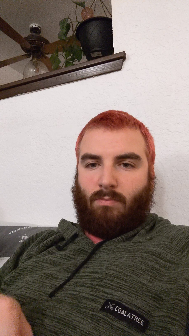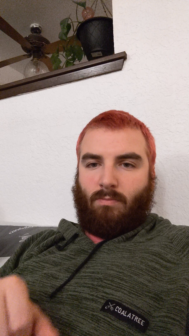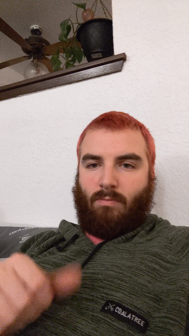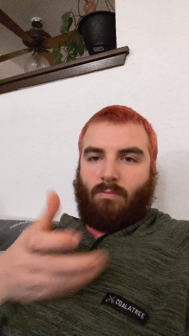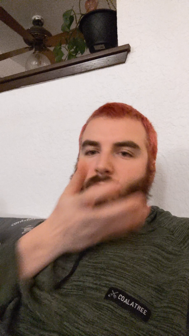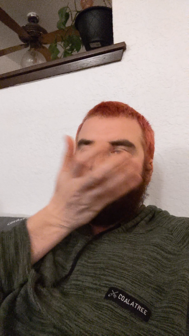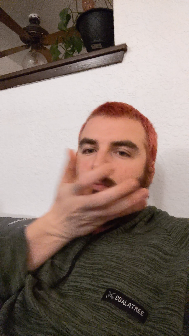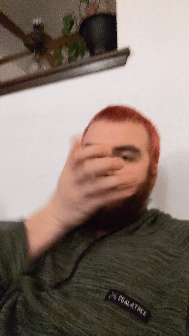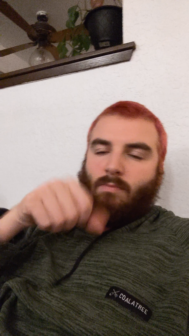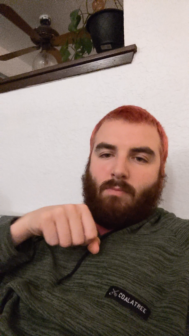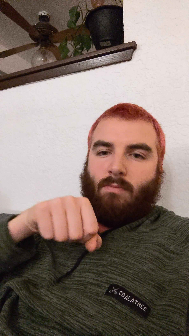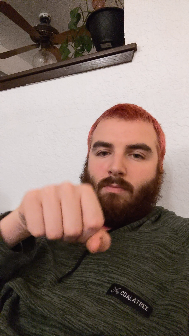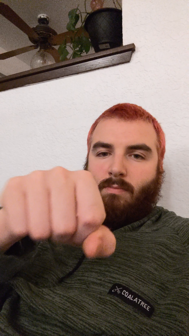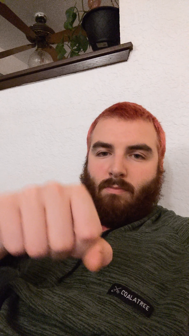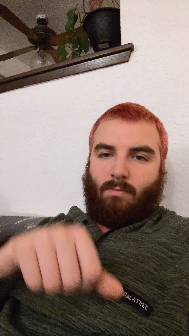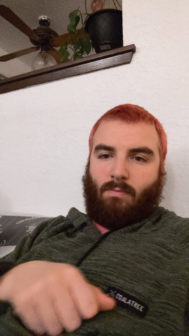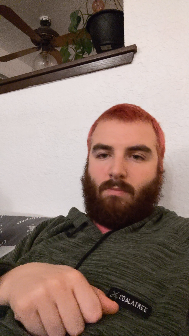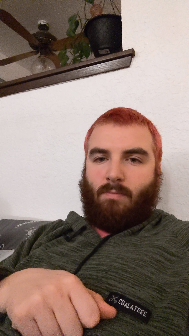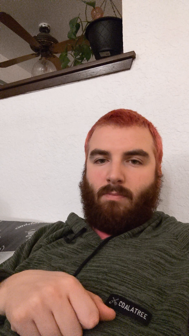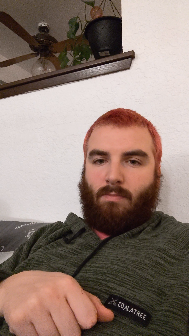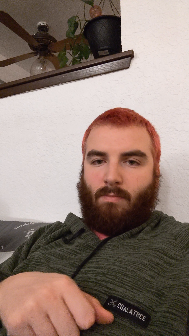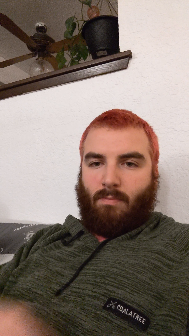lawn mower